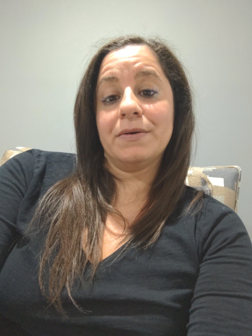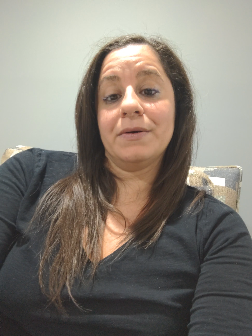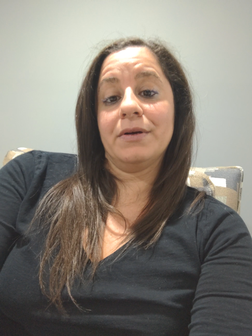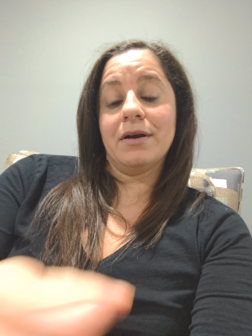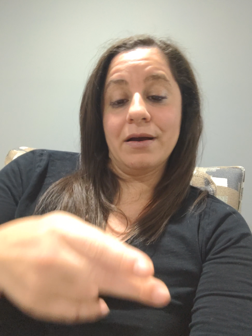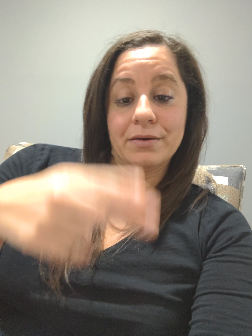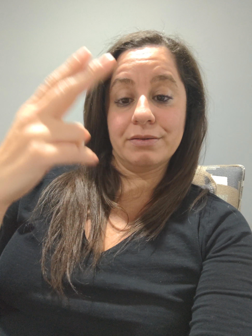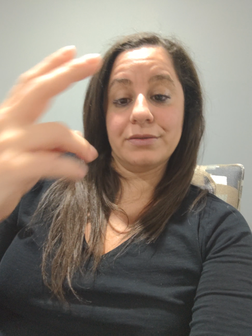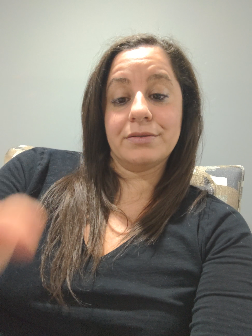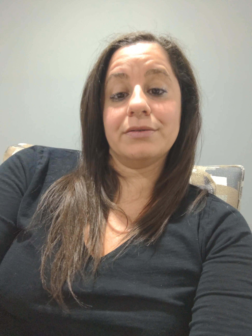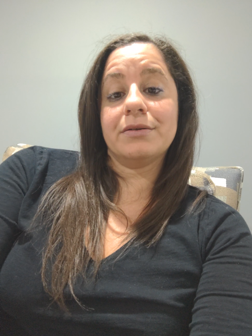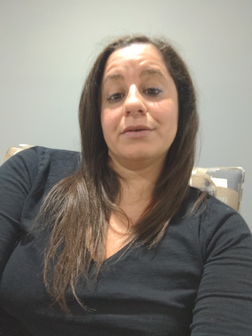high